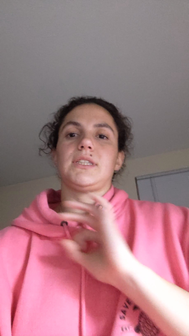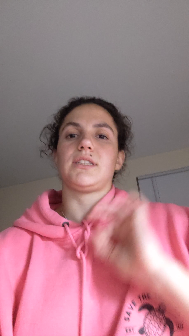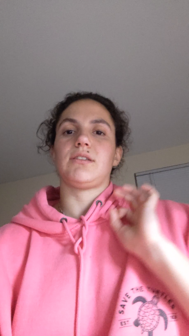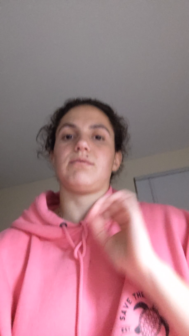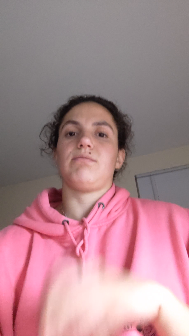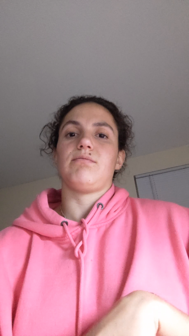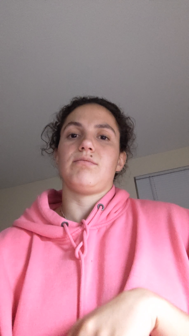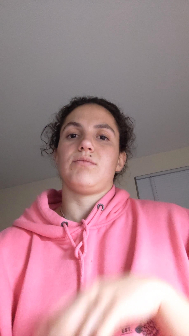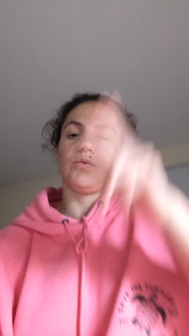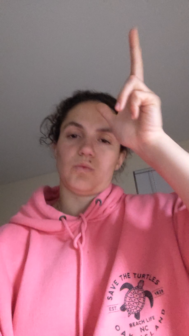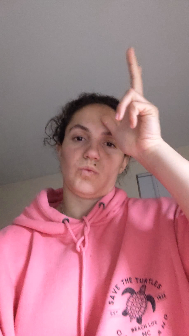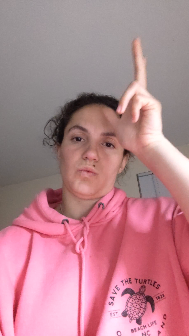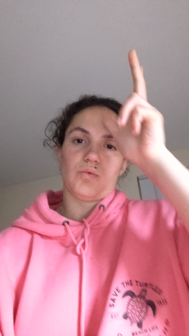rooster